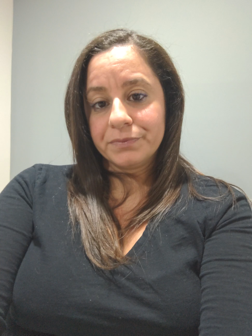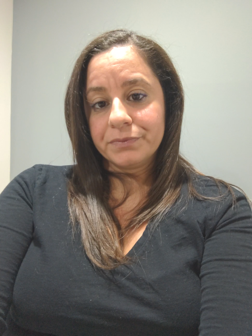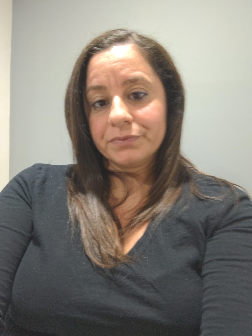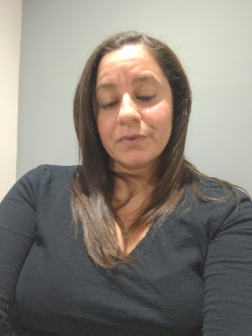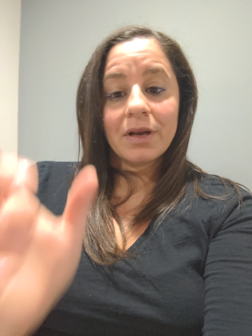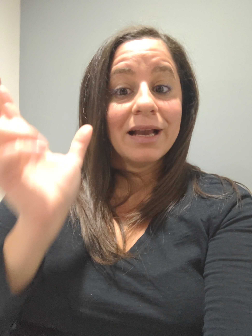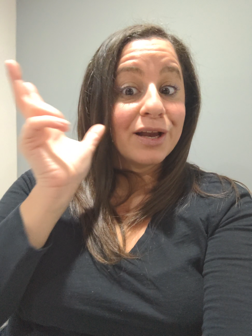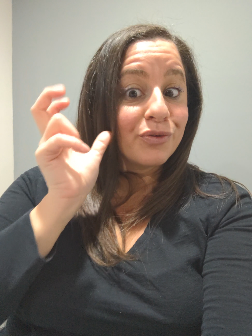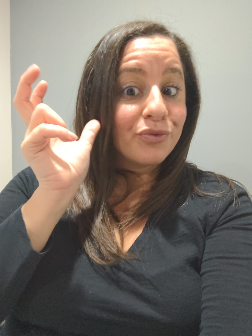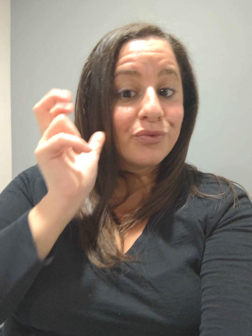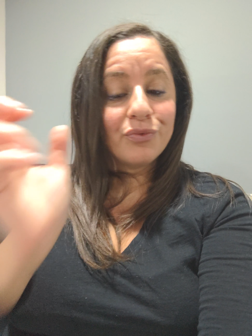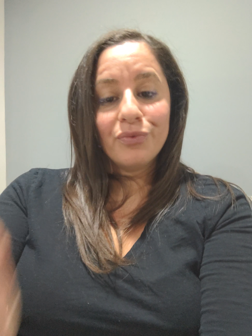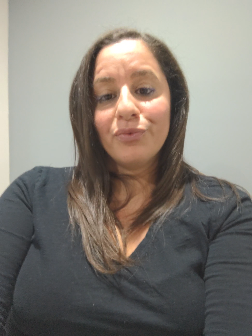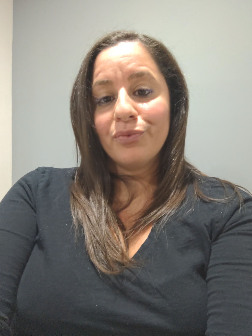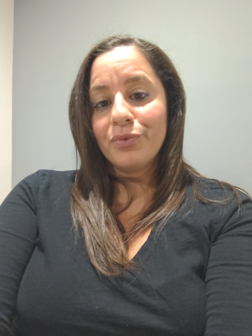hear